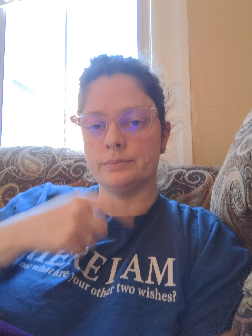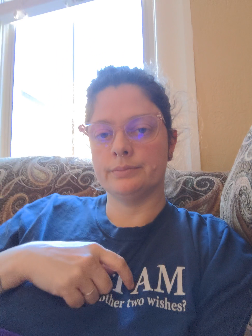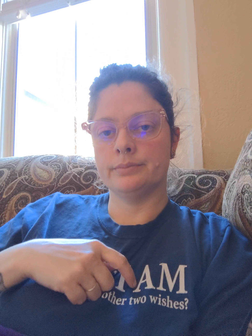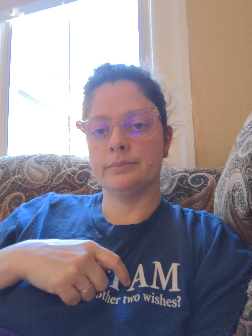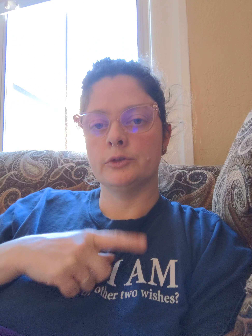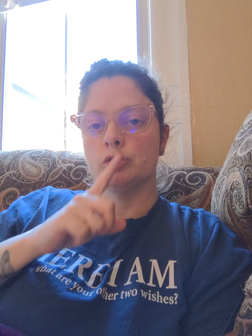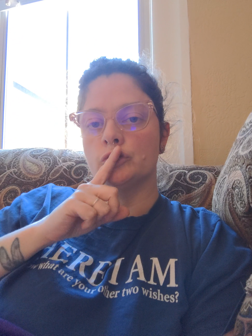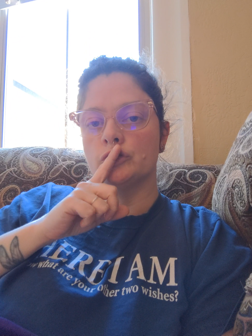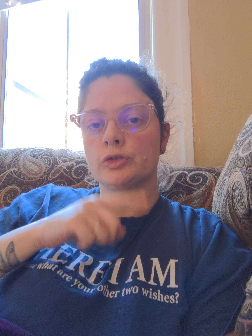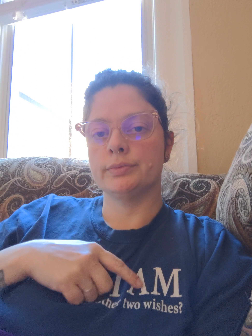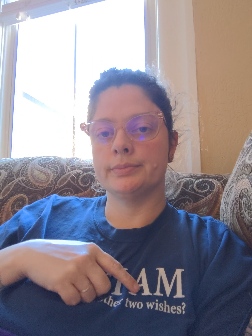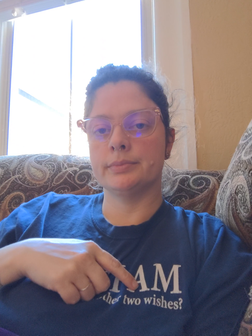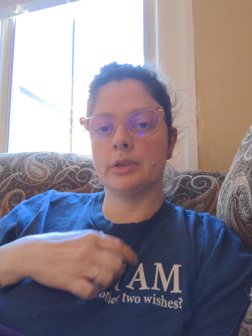shhh